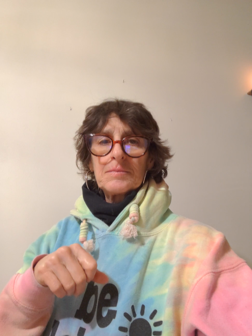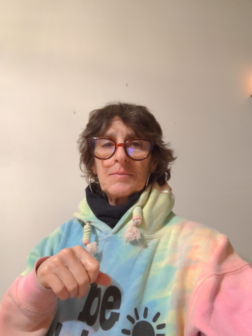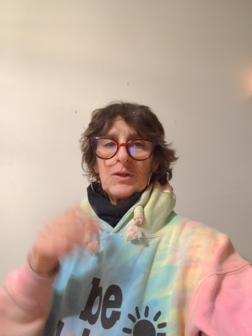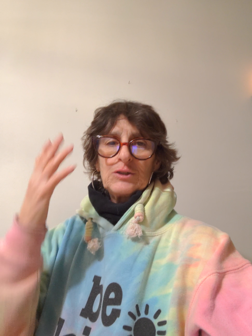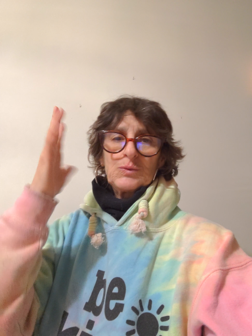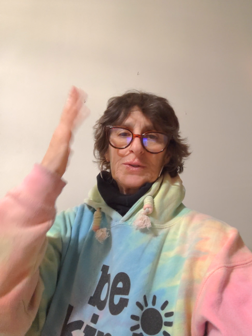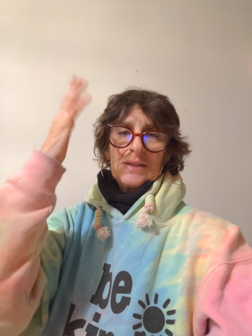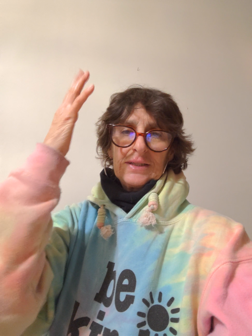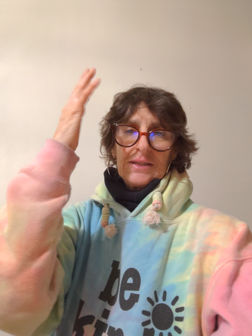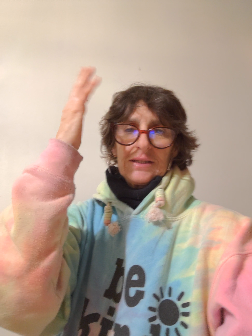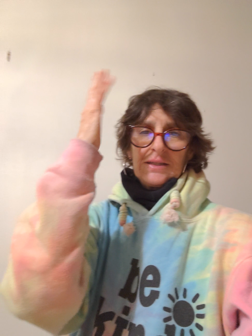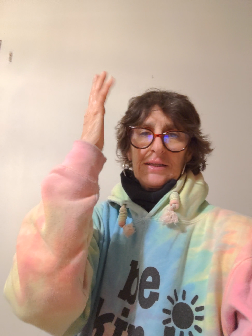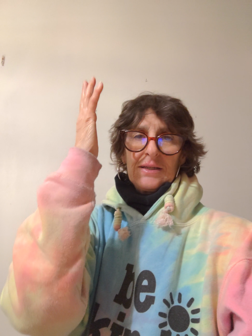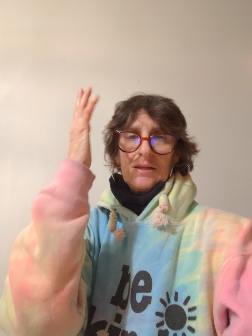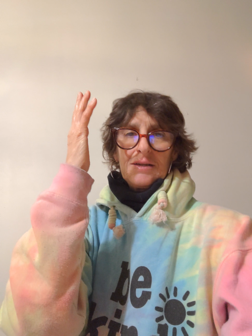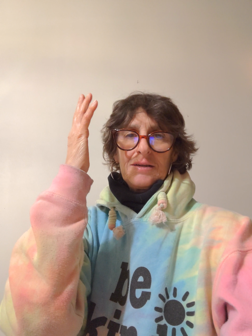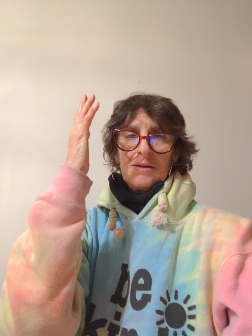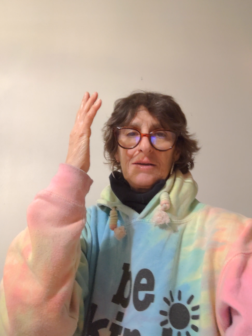tree